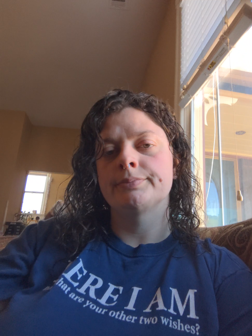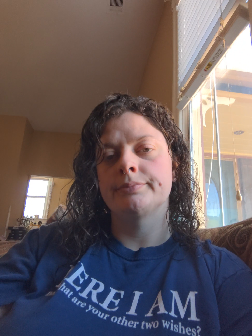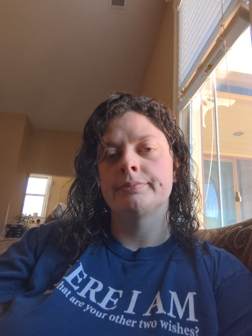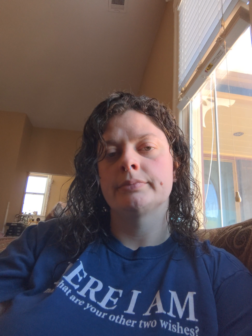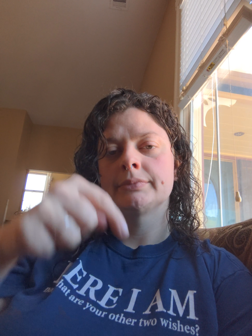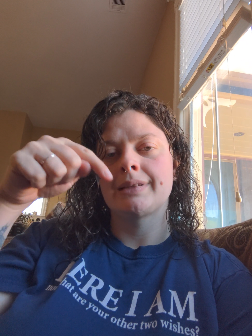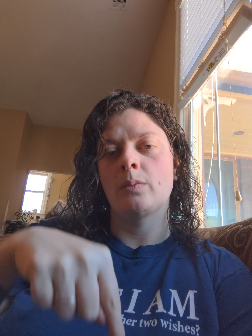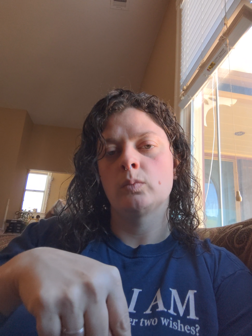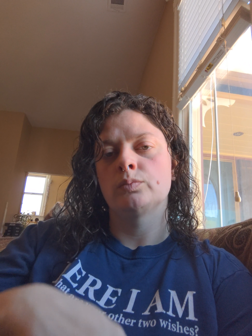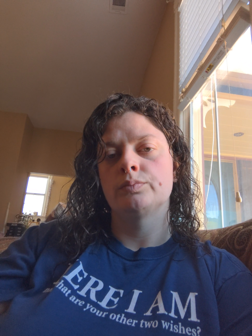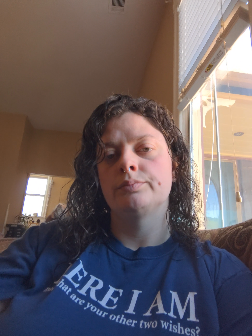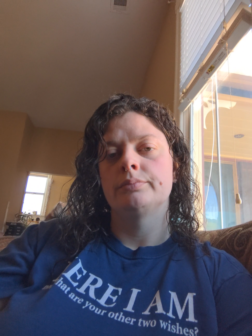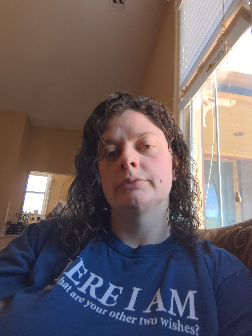down